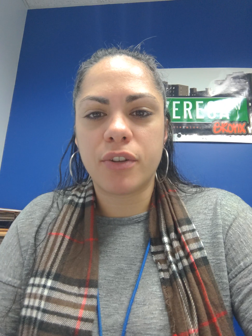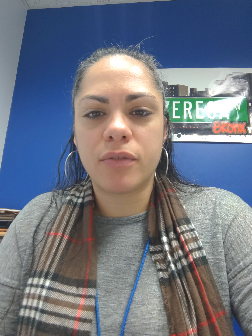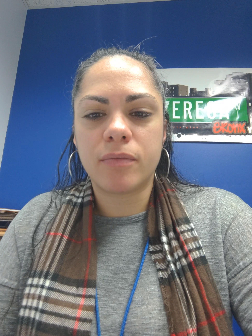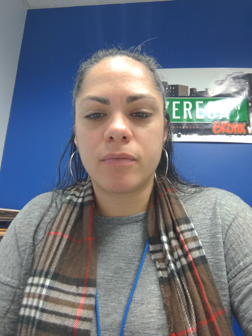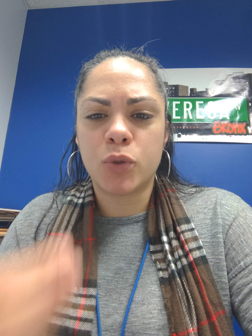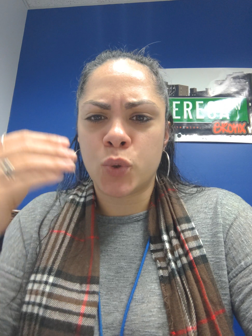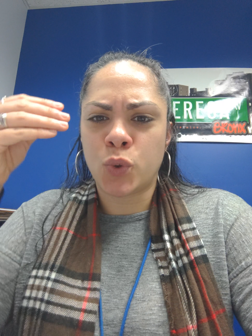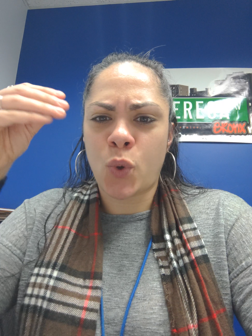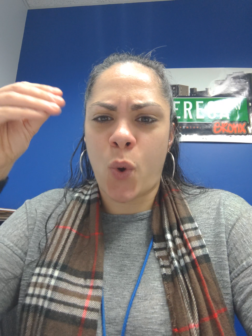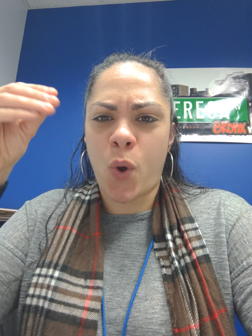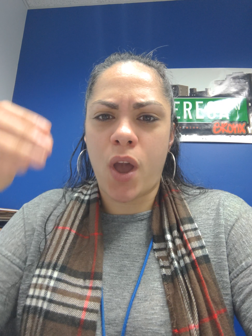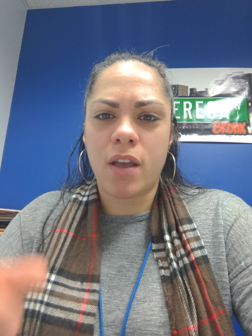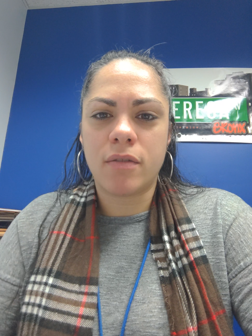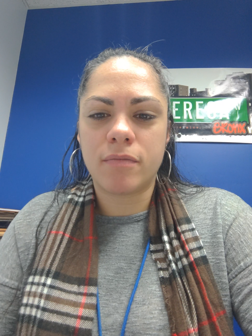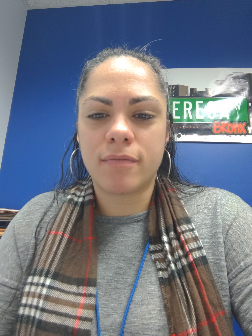store